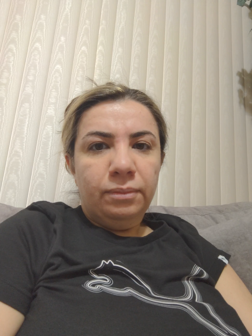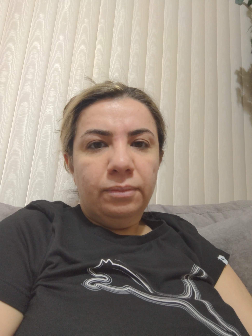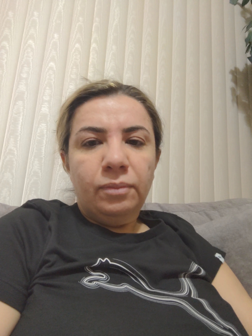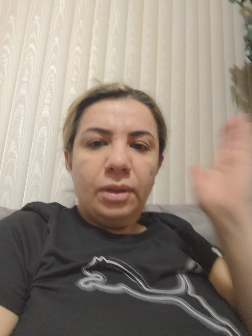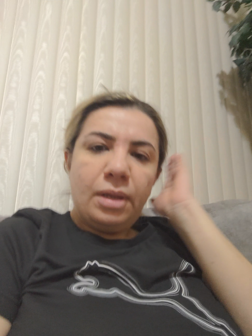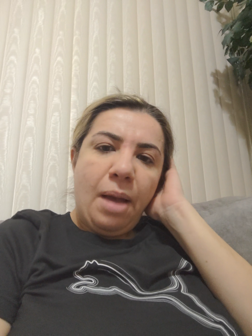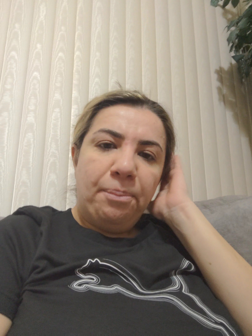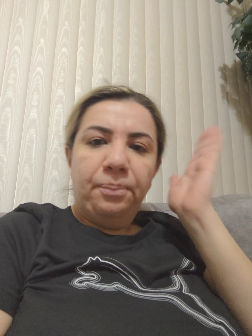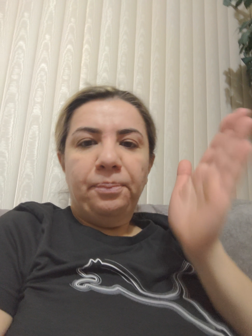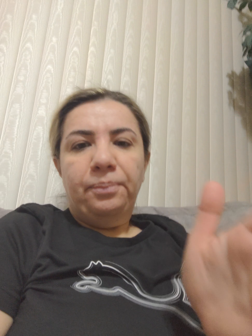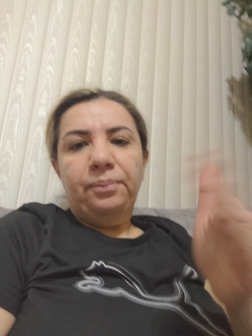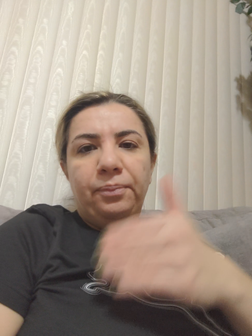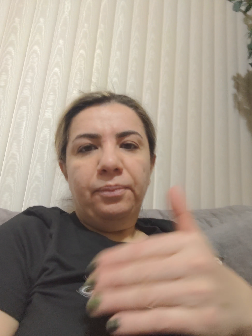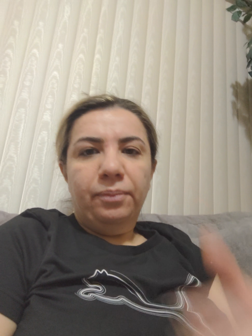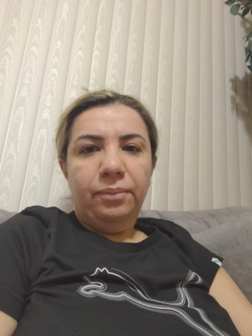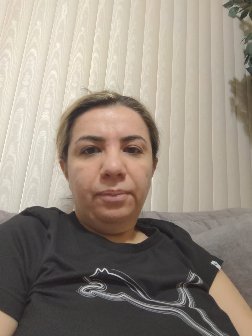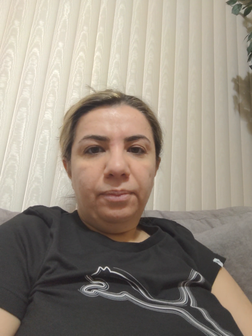bedroom